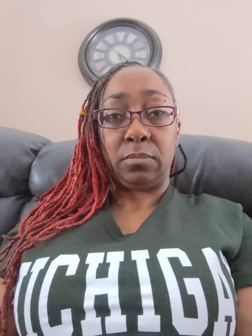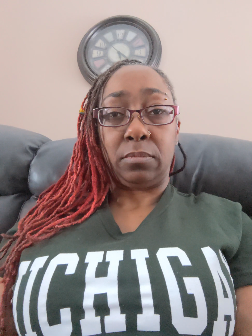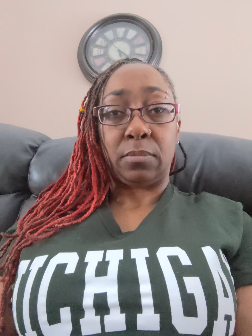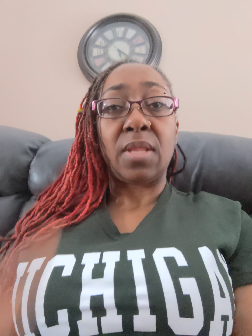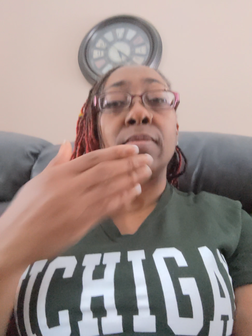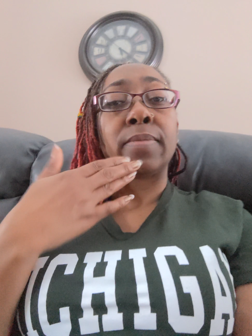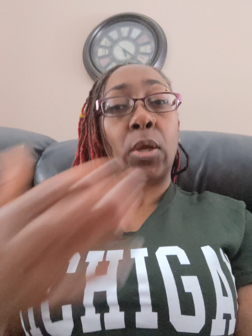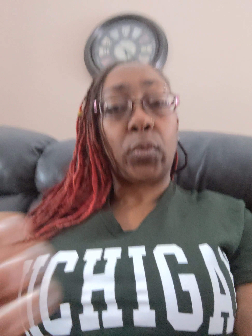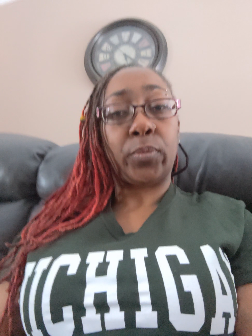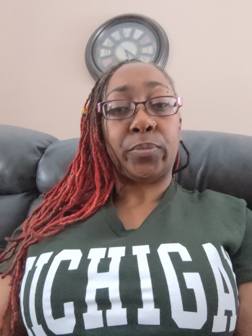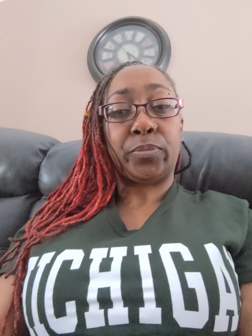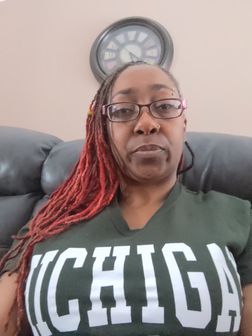thank you